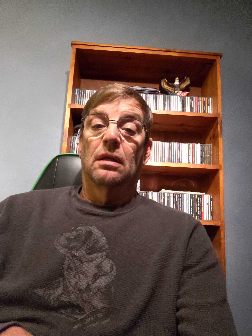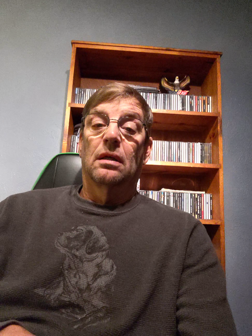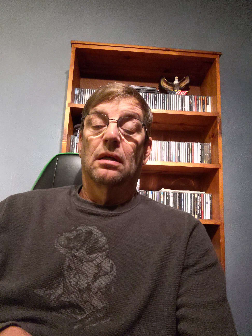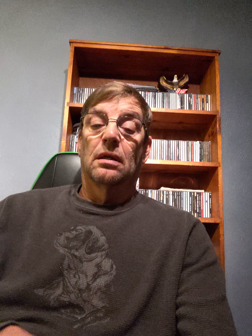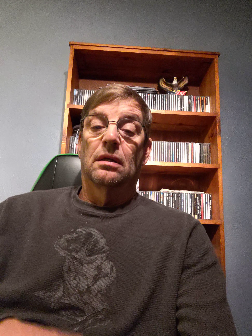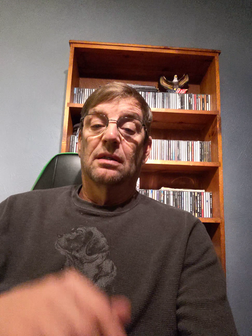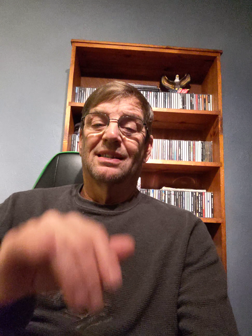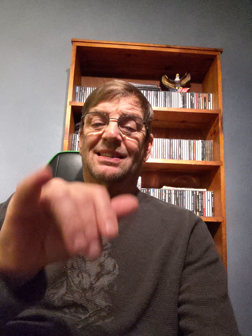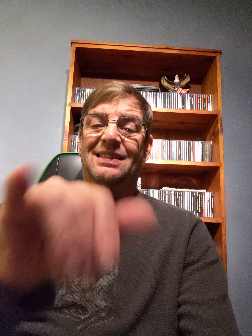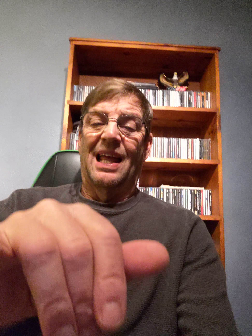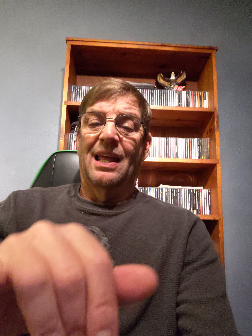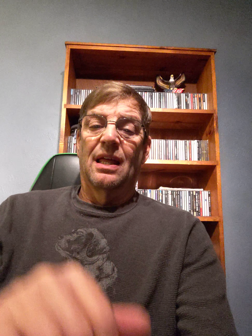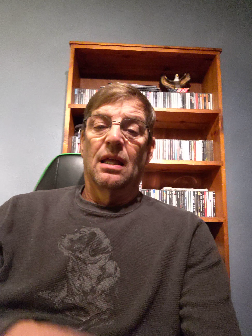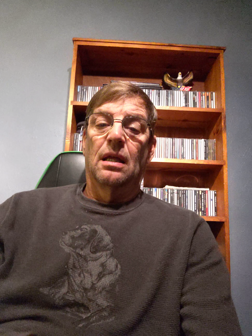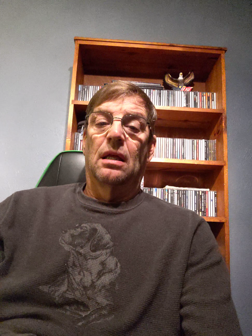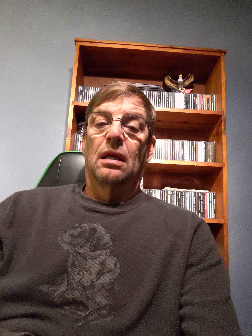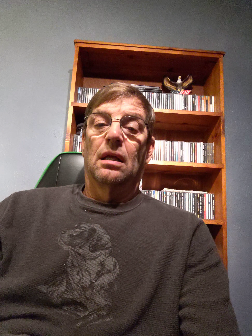stay